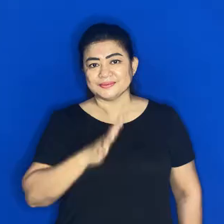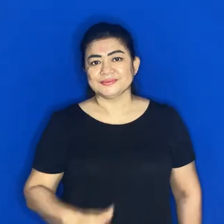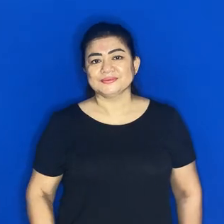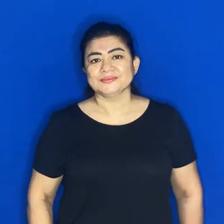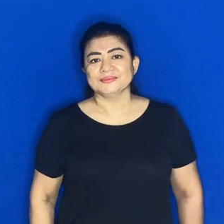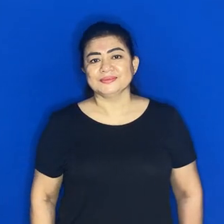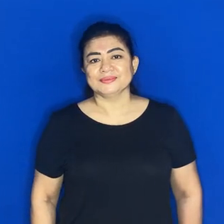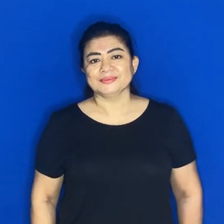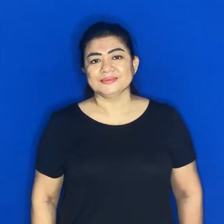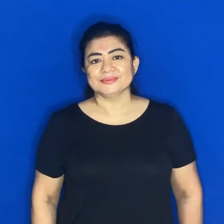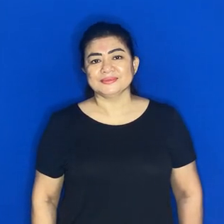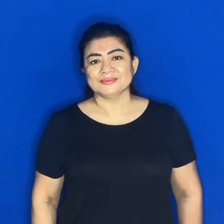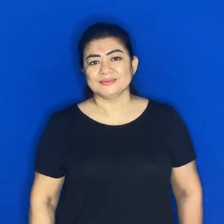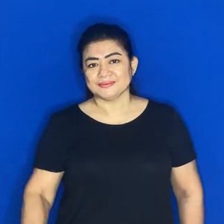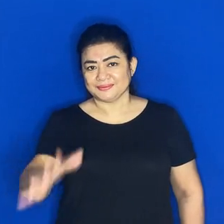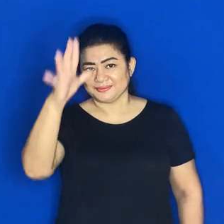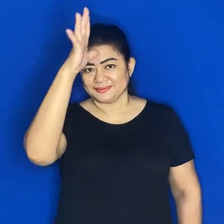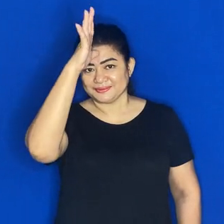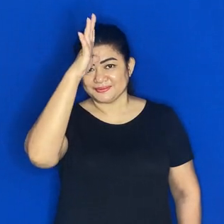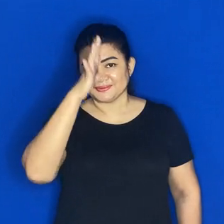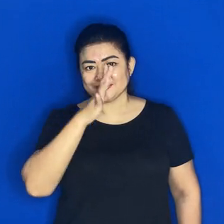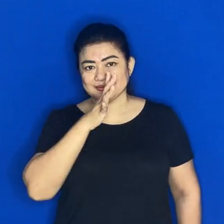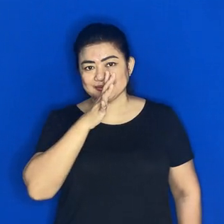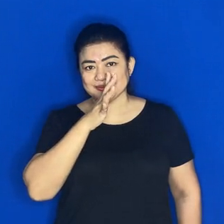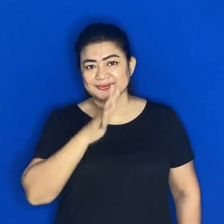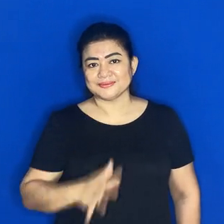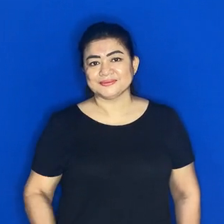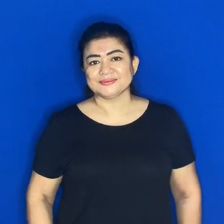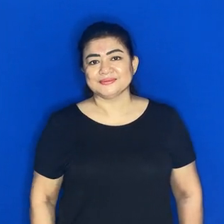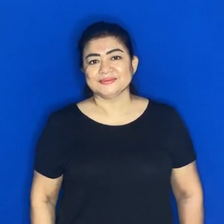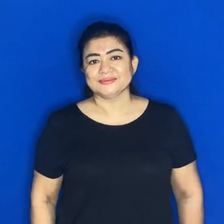parents